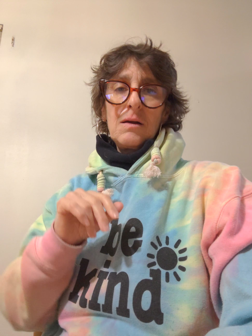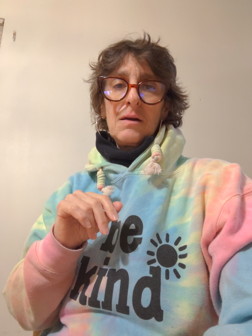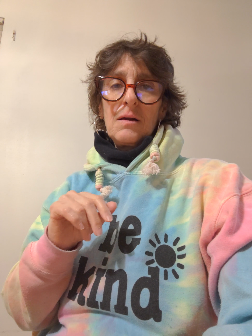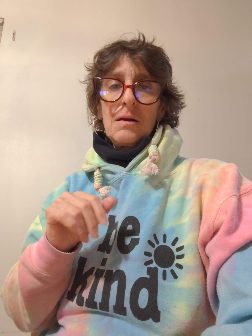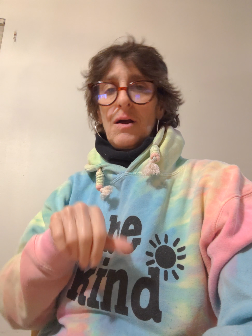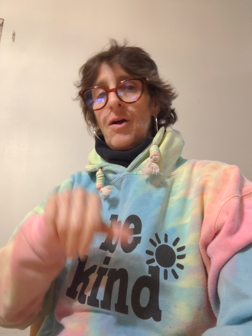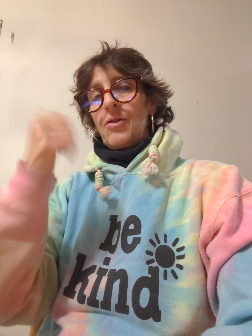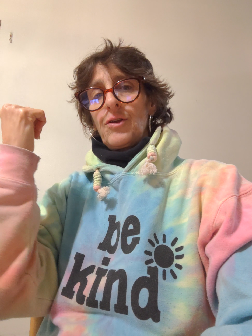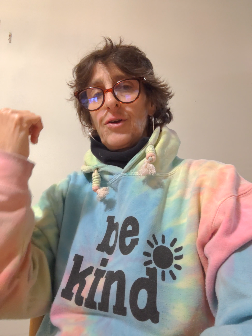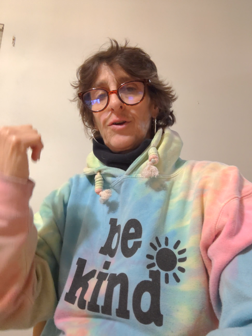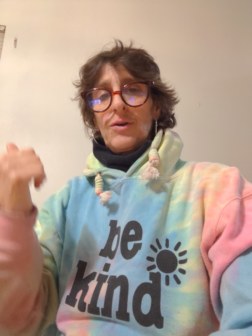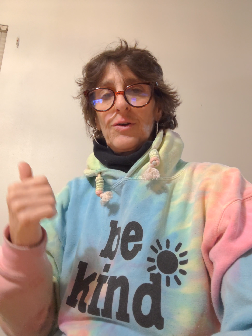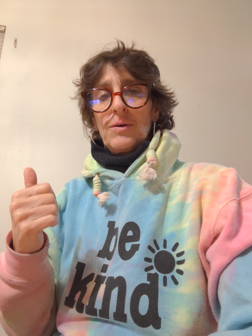another